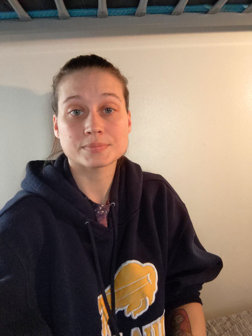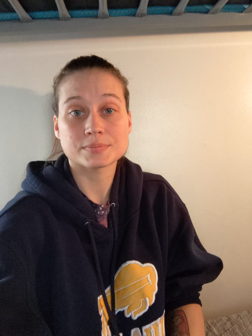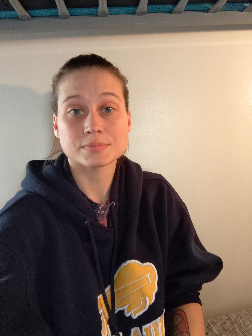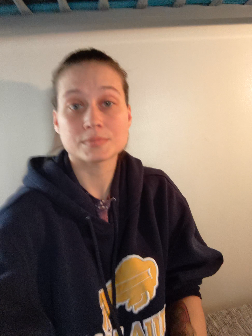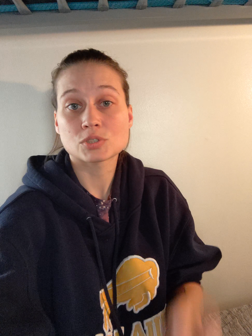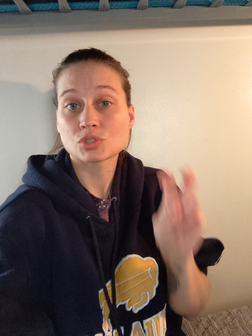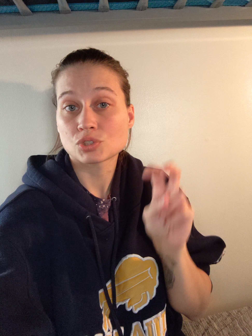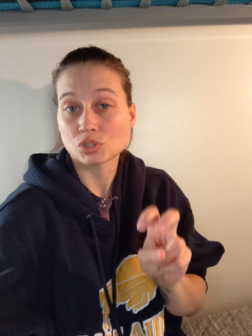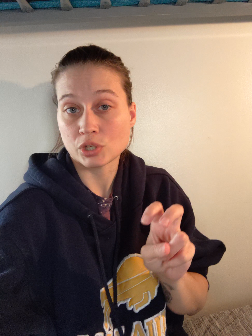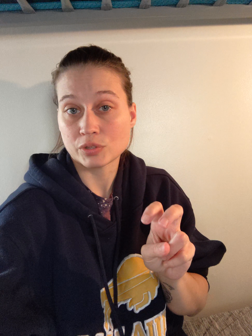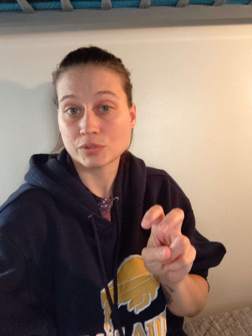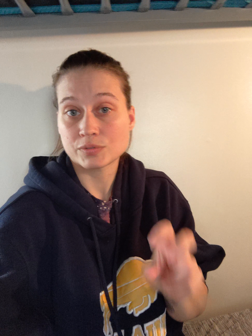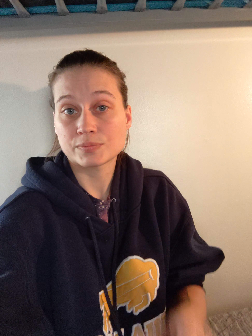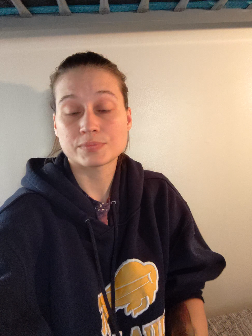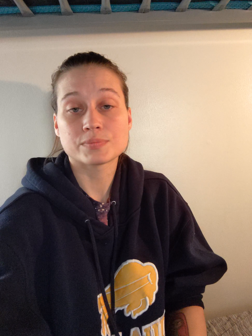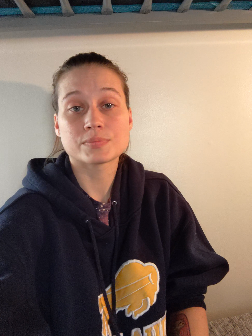chair